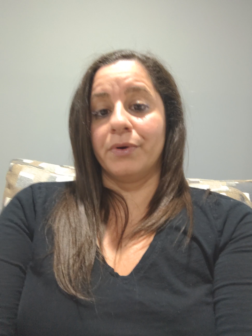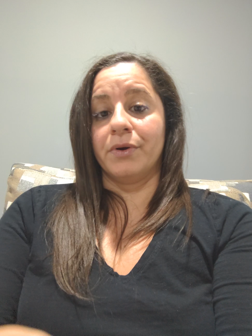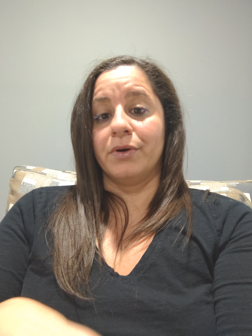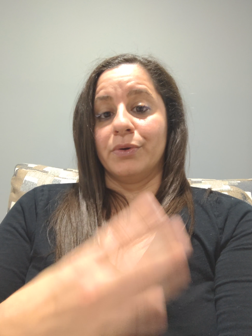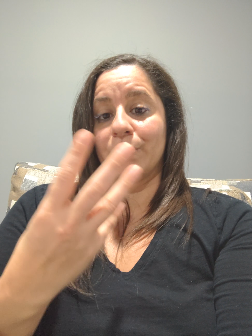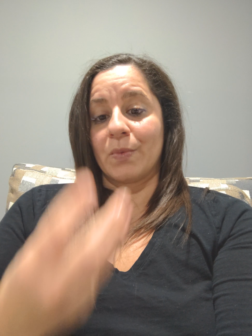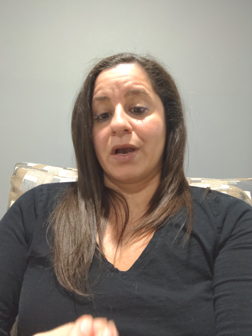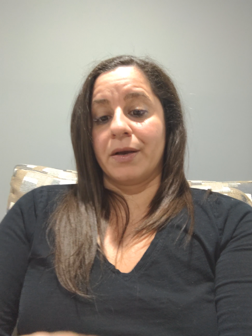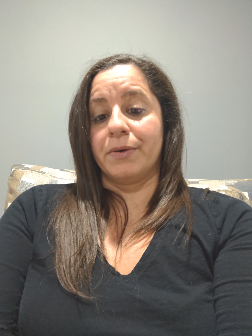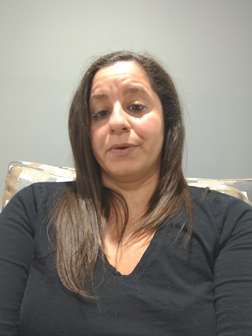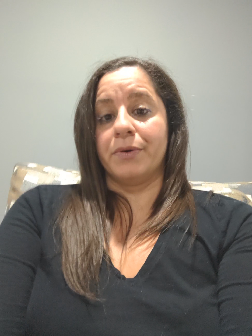wet